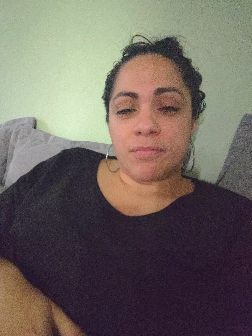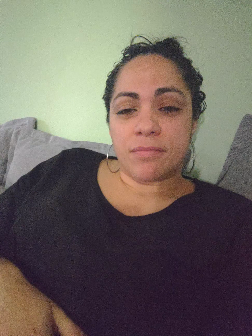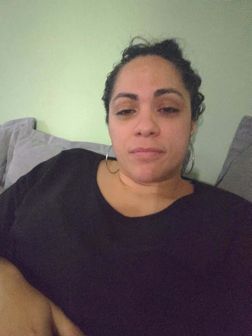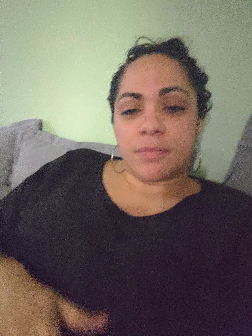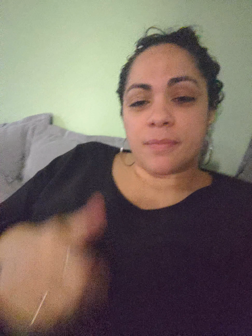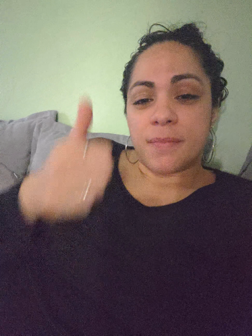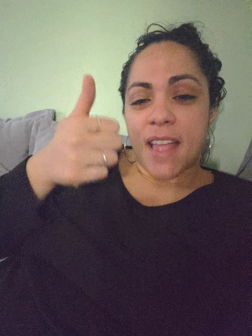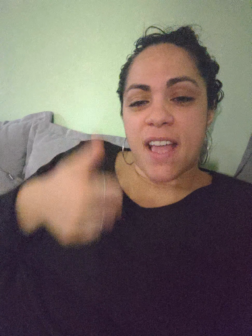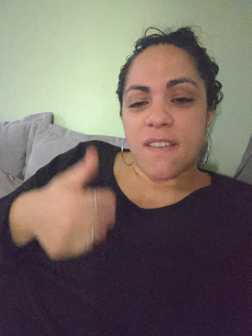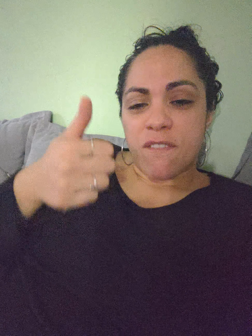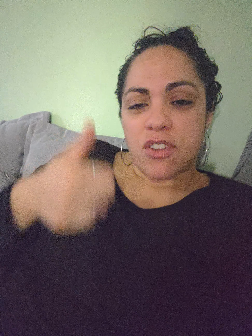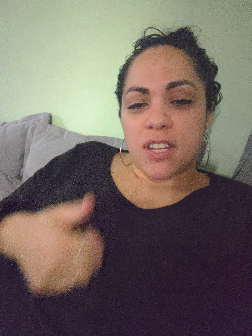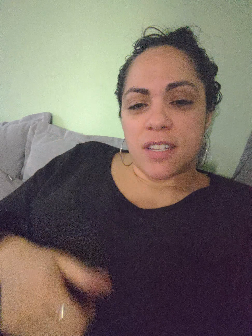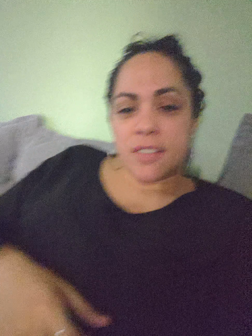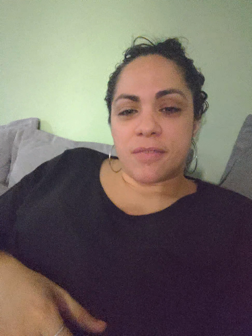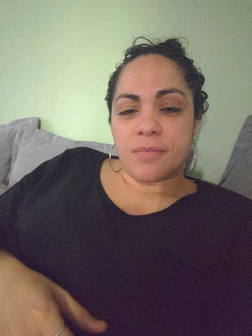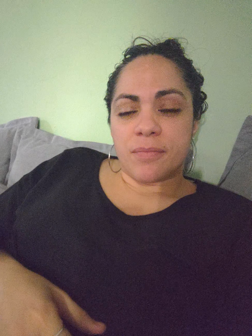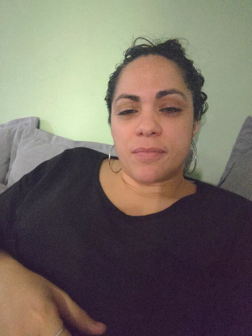every